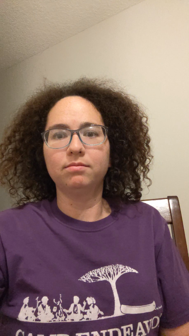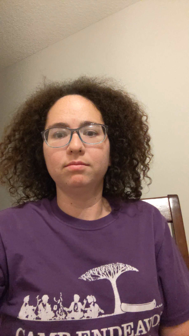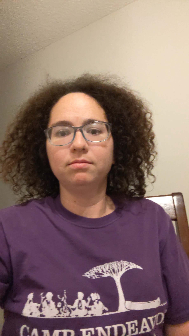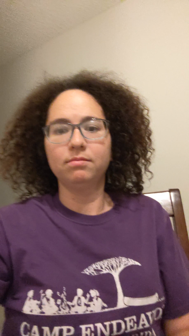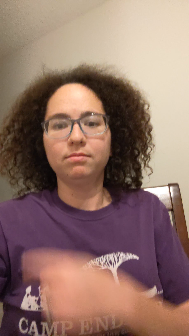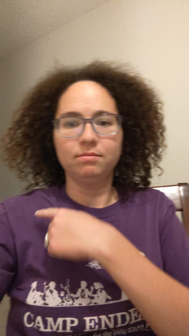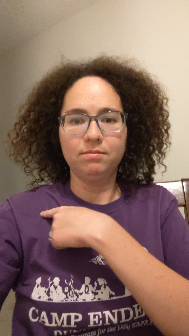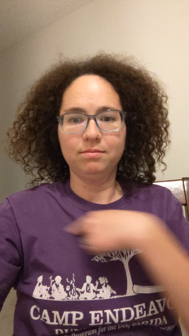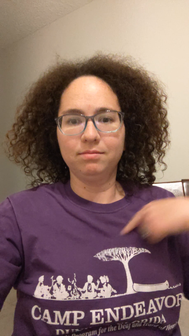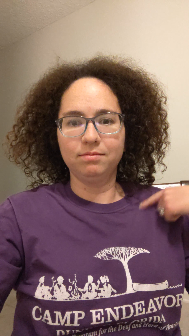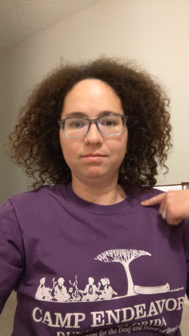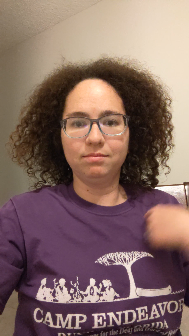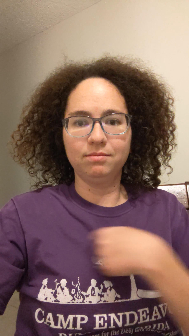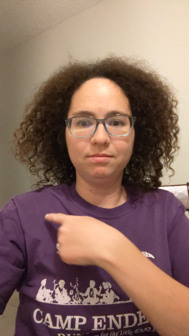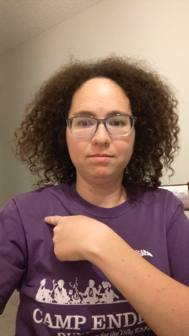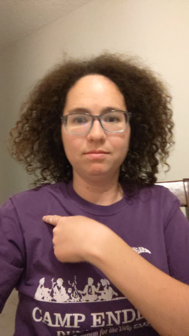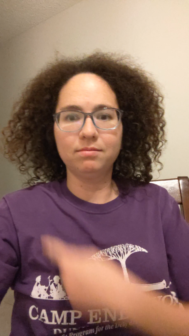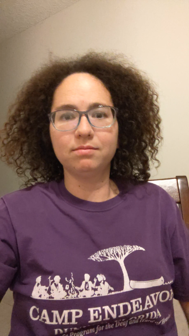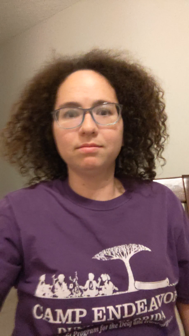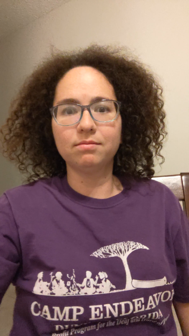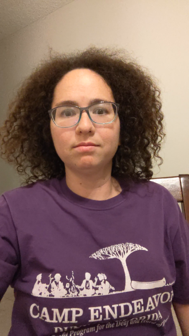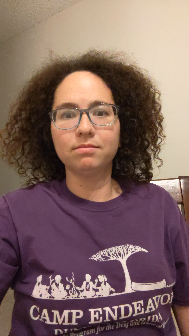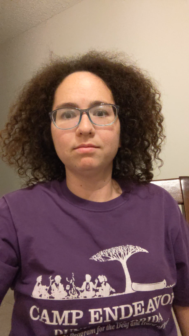bib